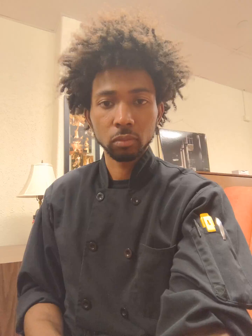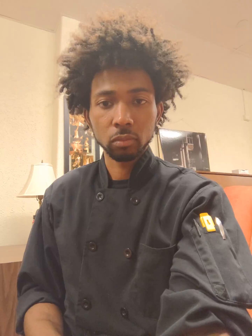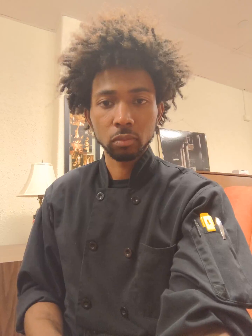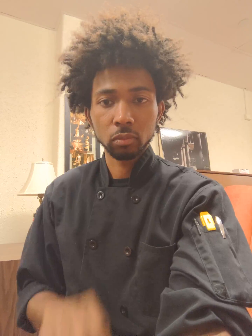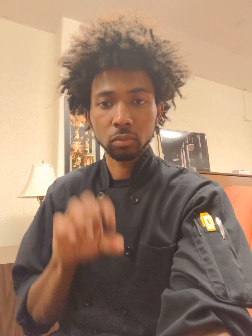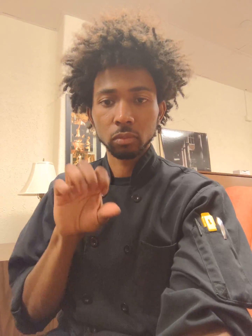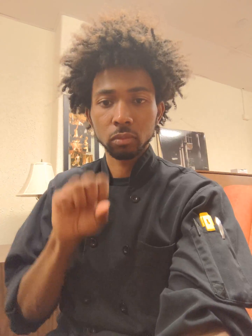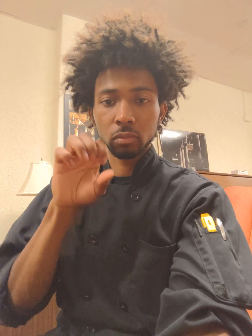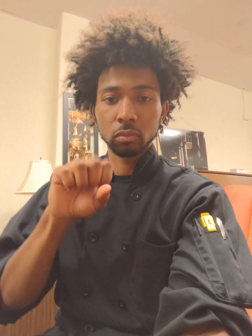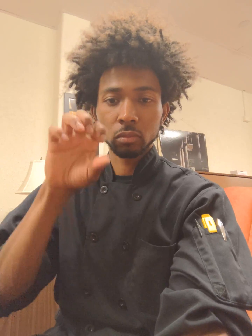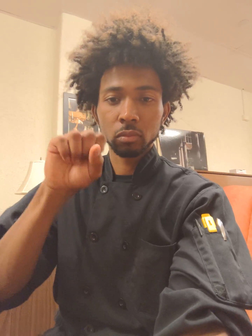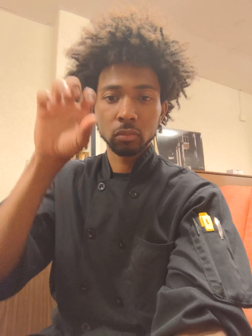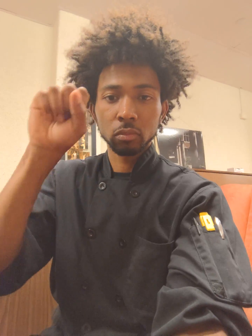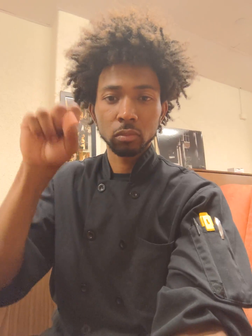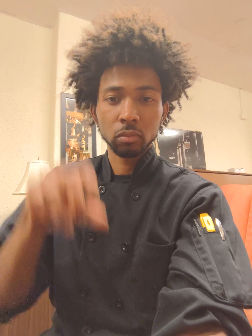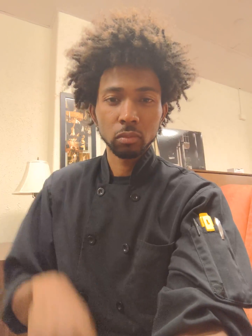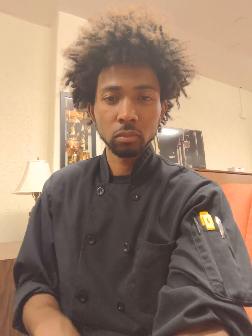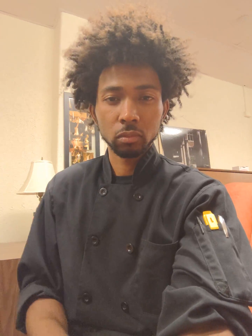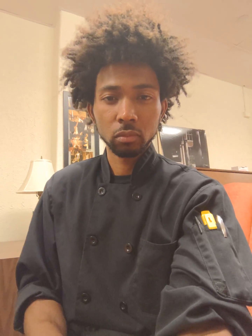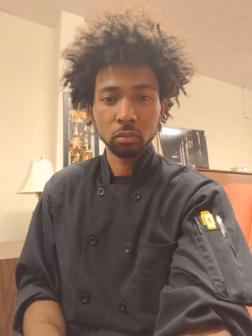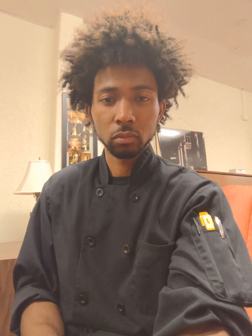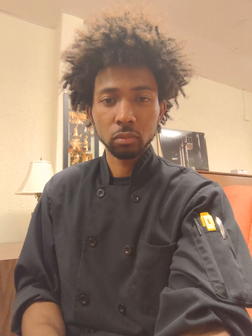ladder